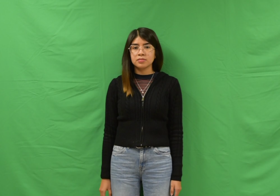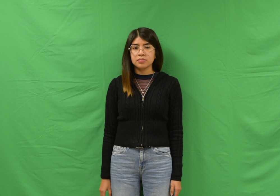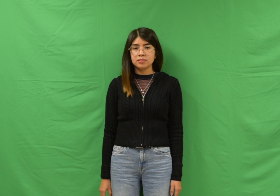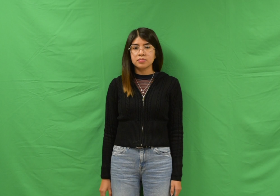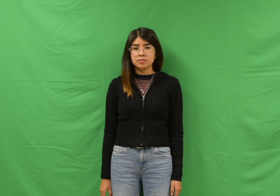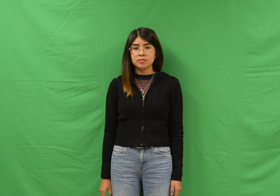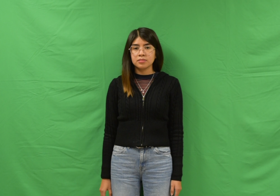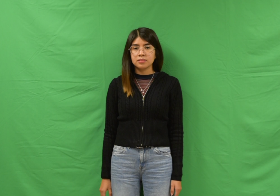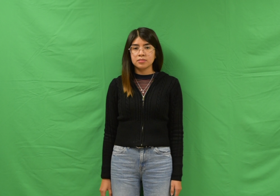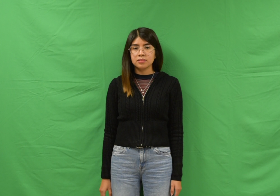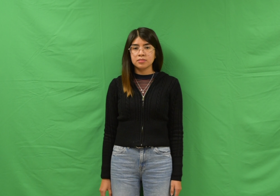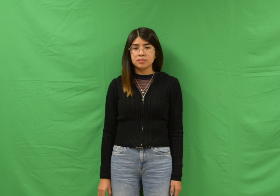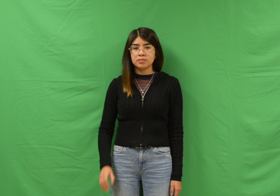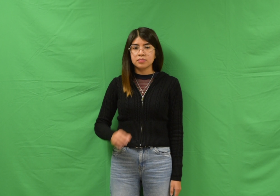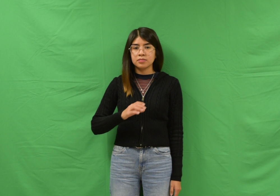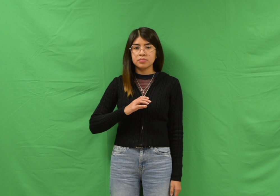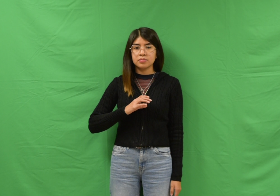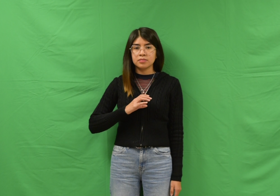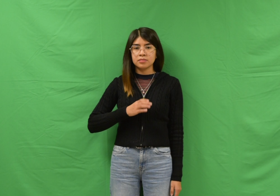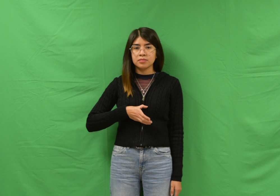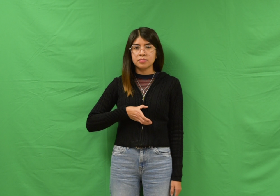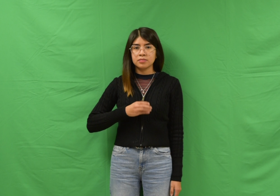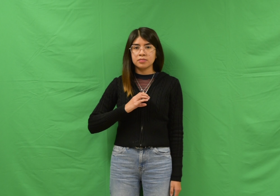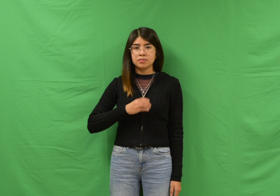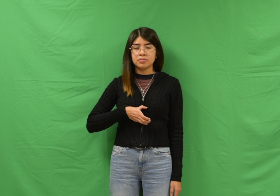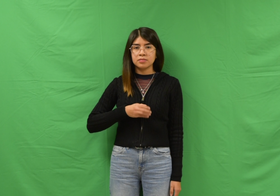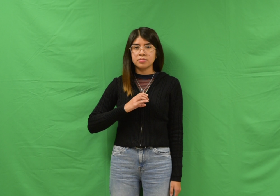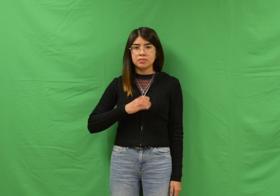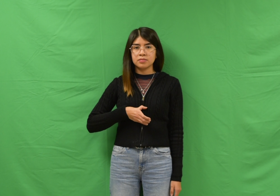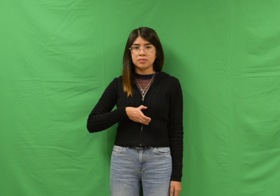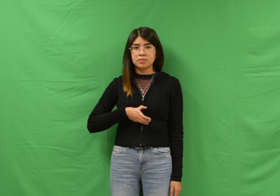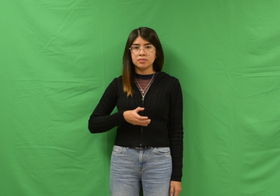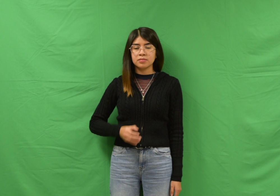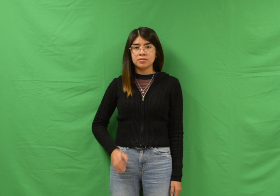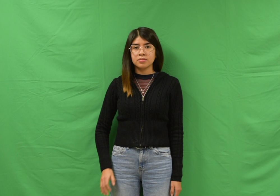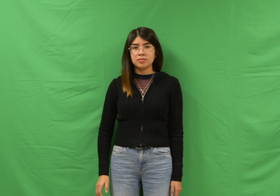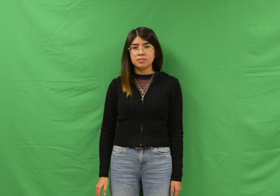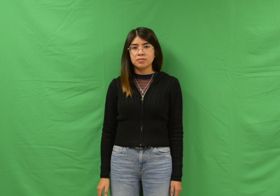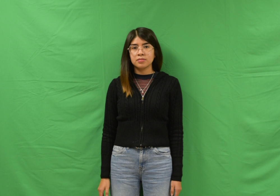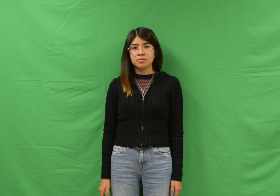cáncer